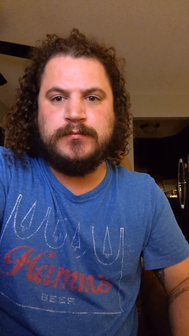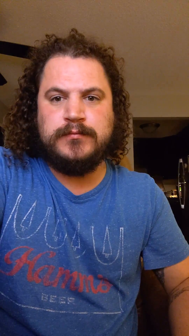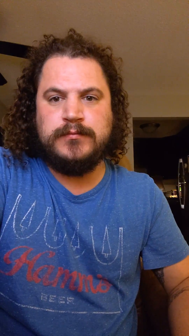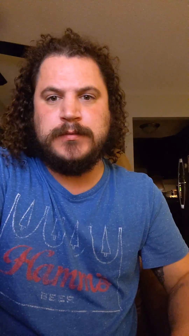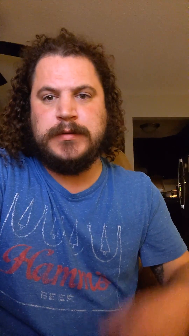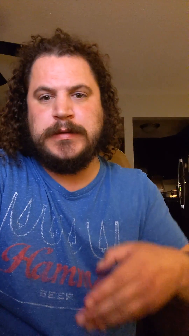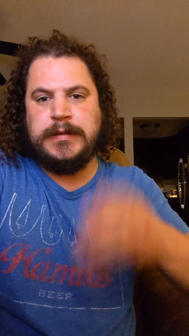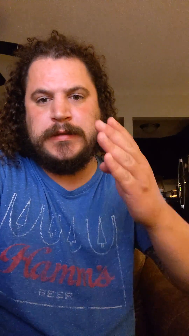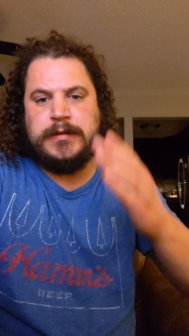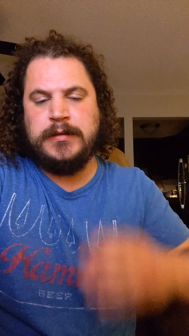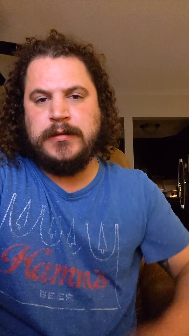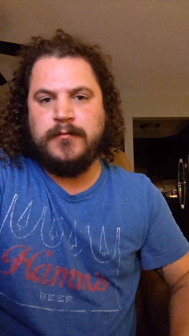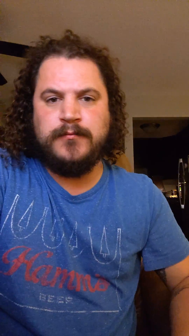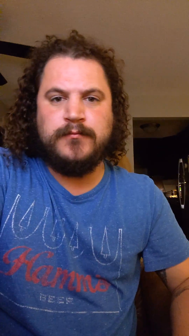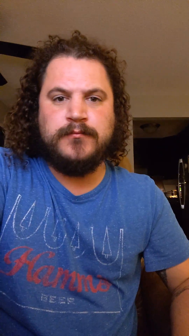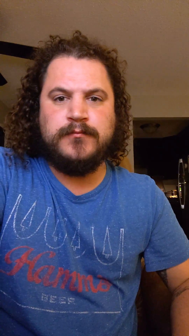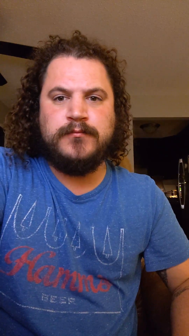kick